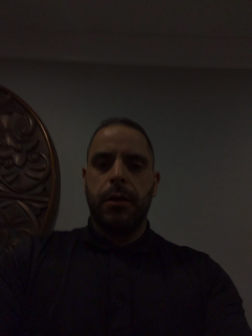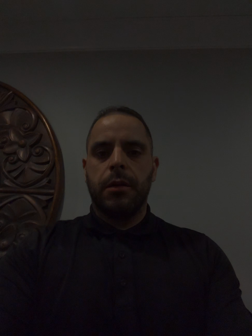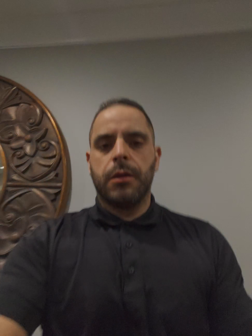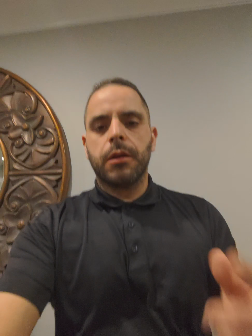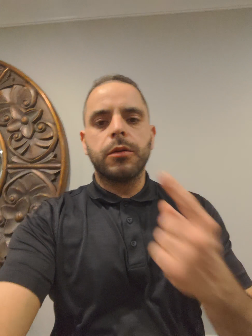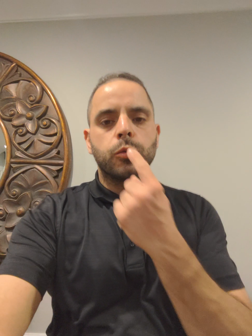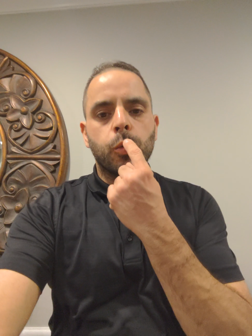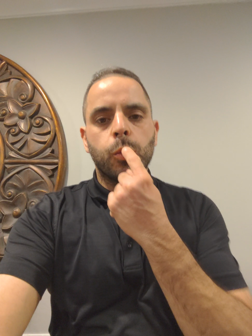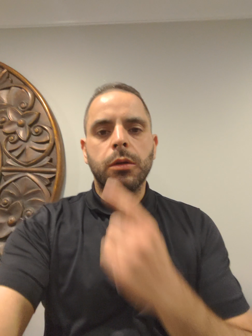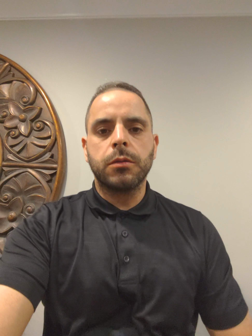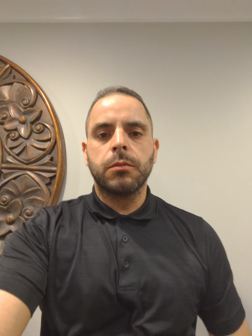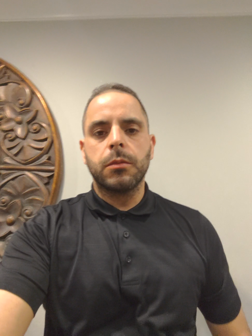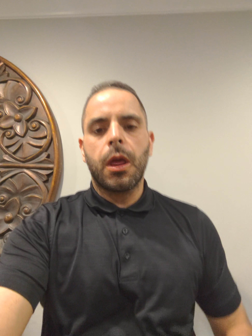tooth